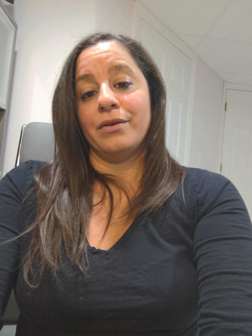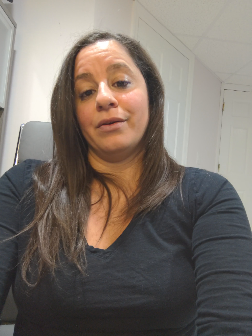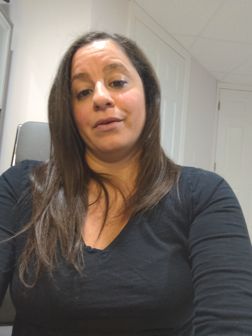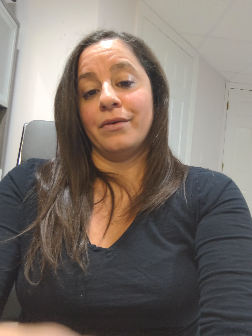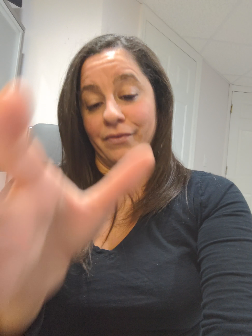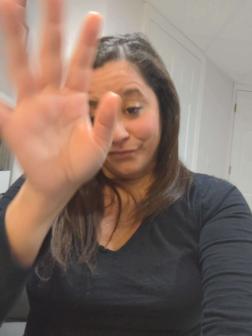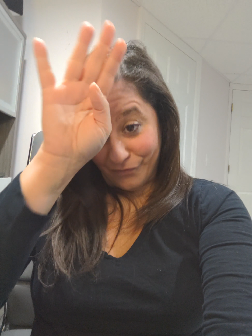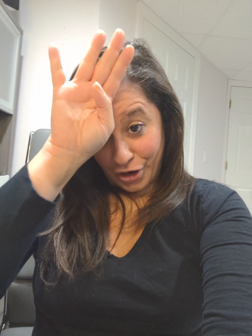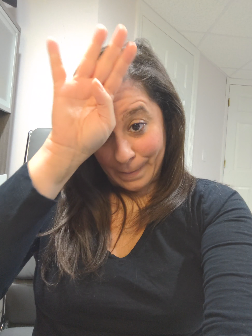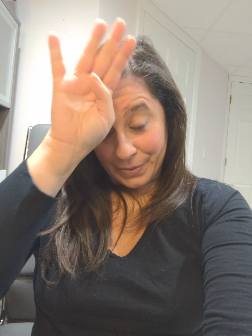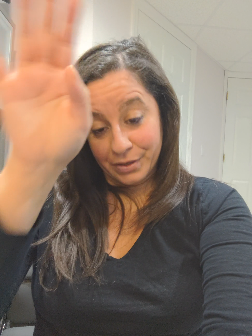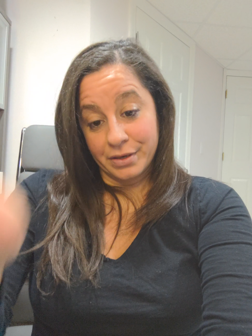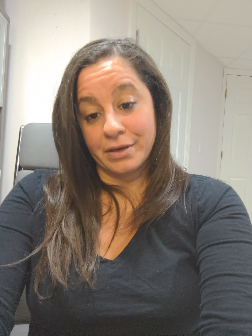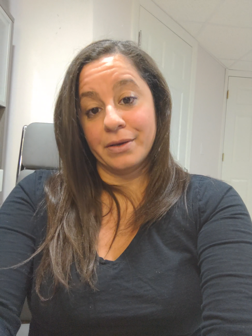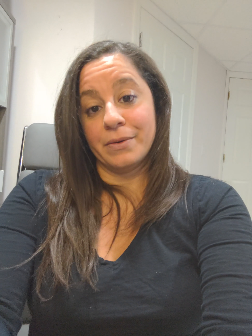fireman